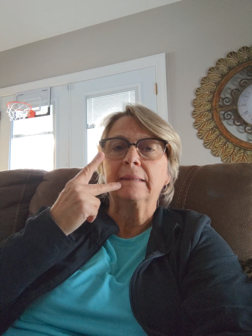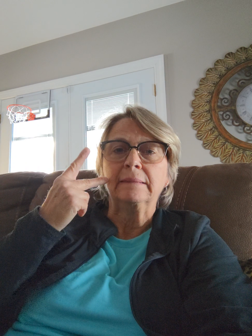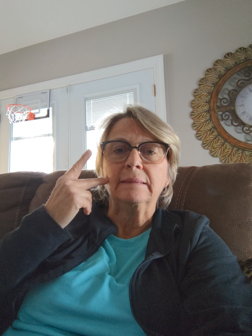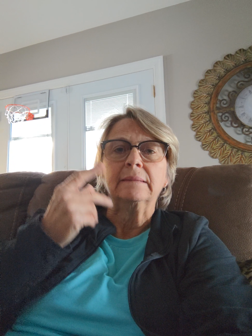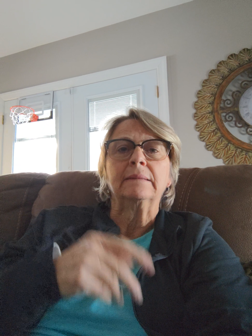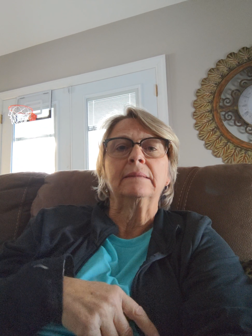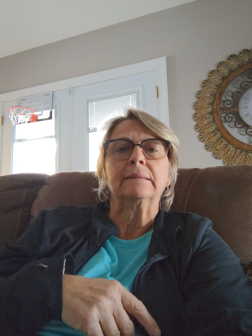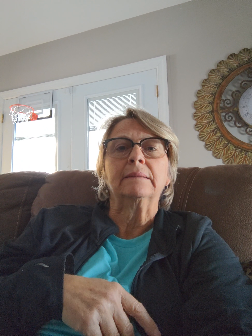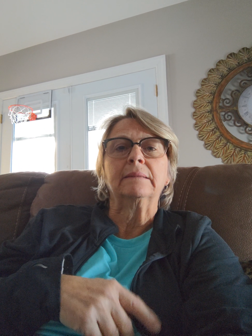kiss